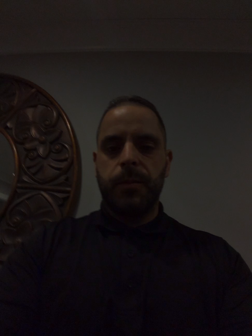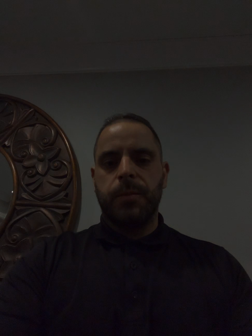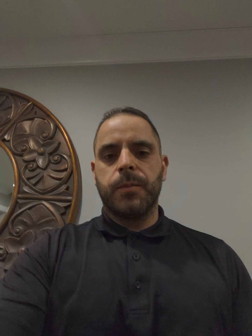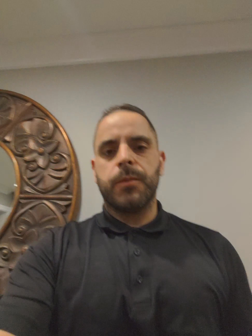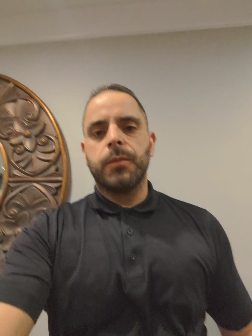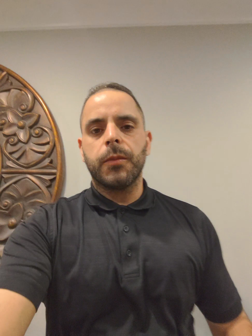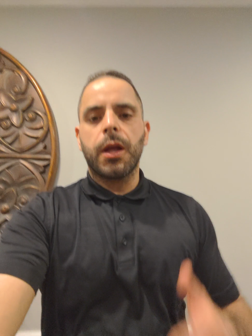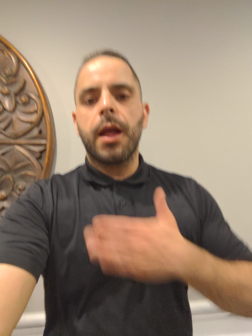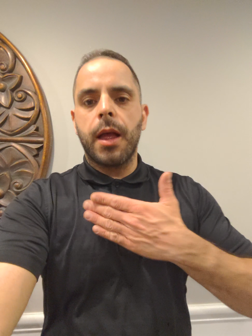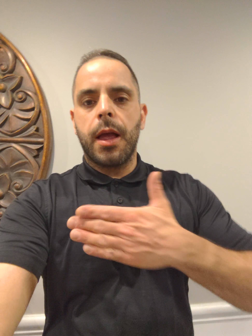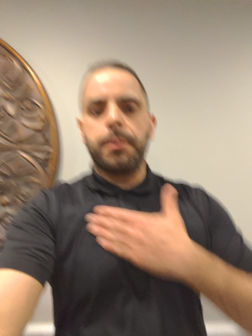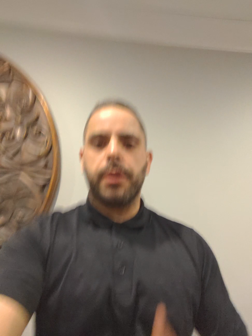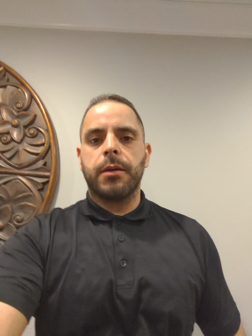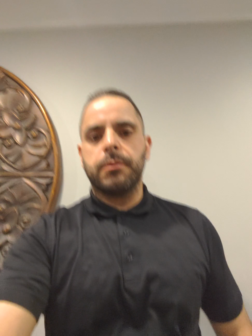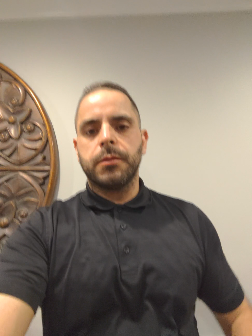happy